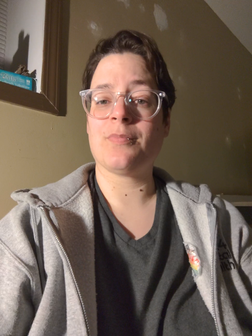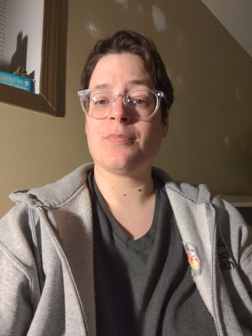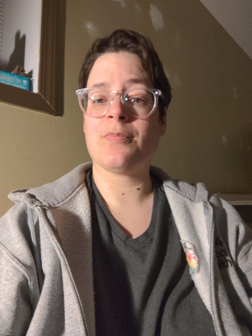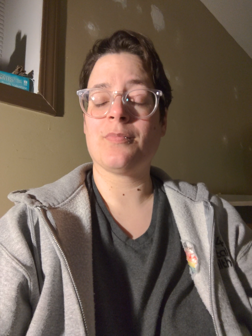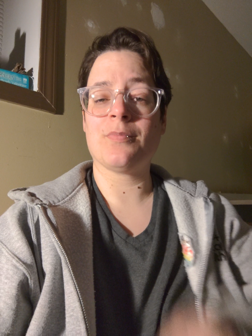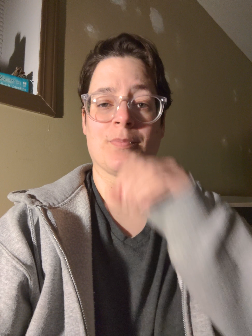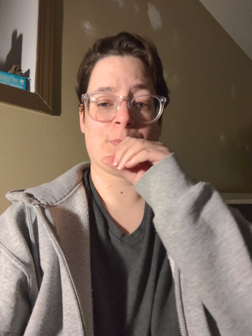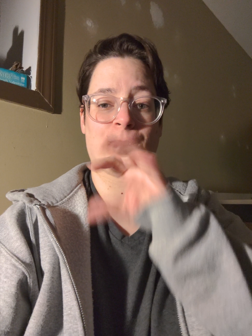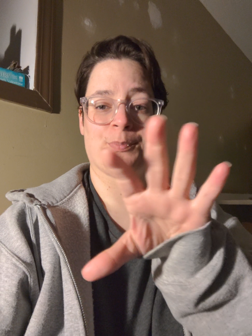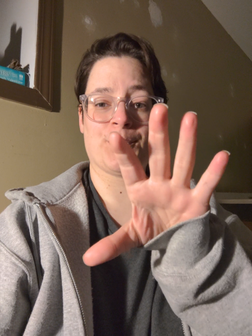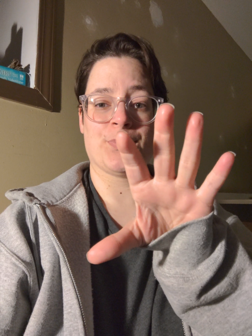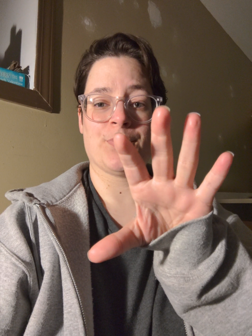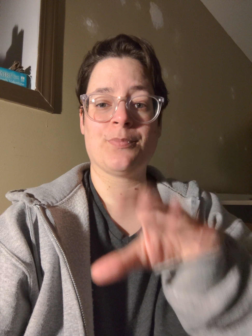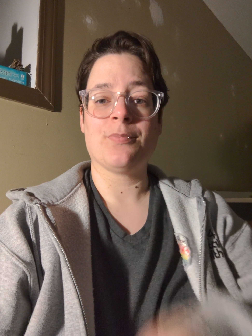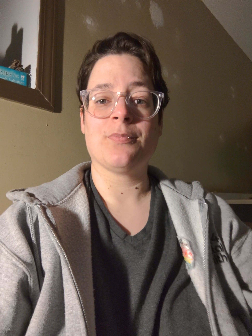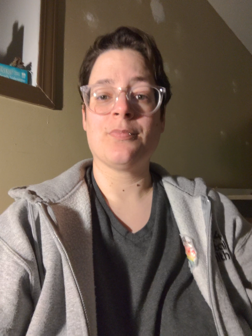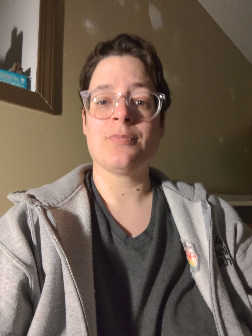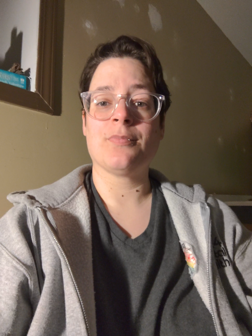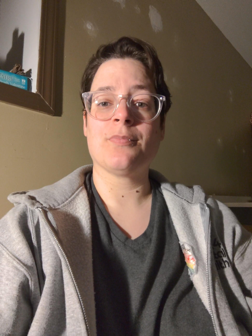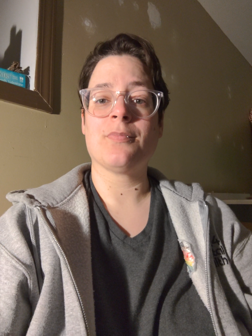blow